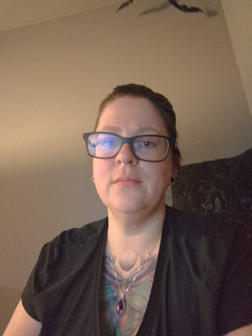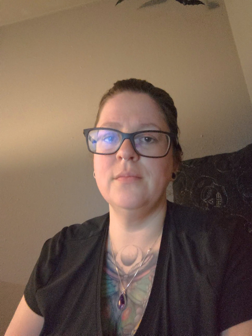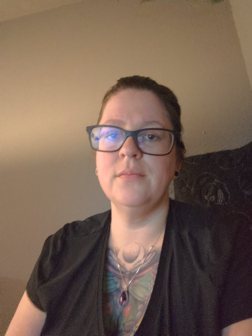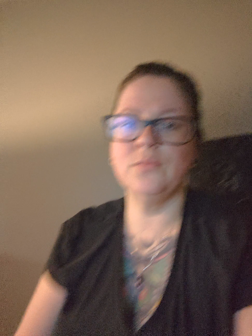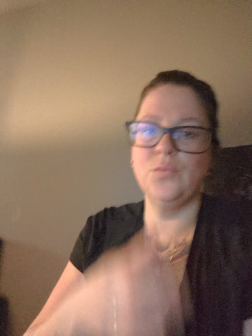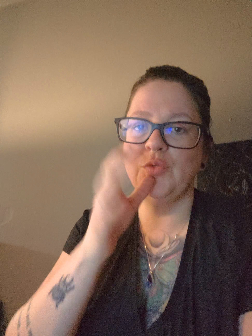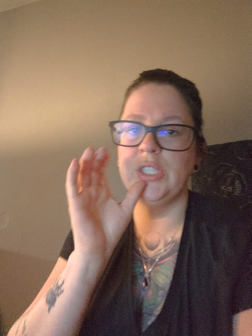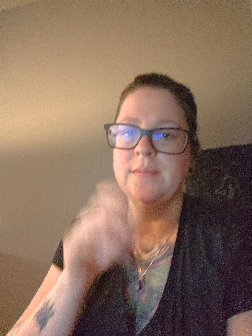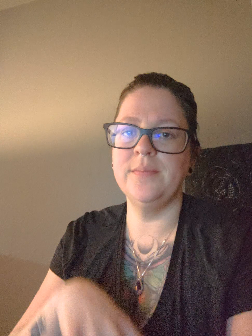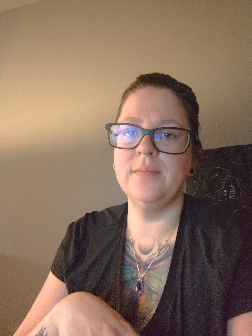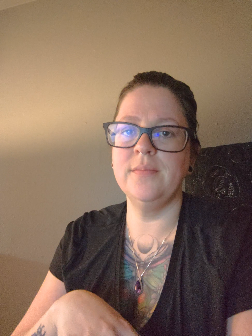drink